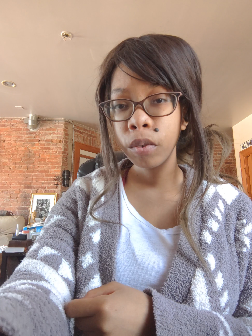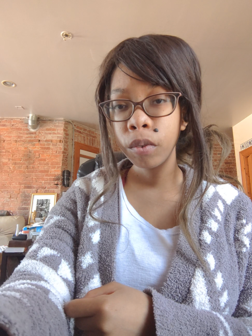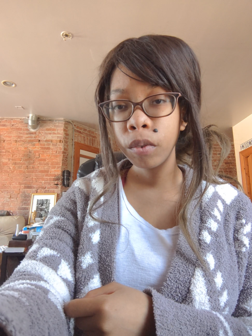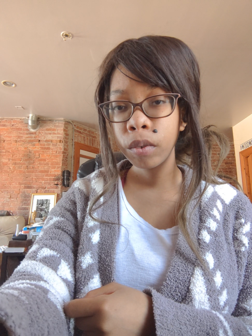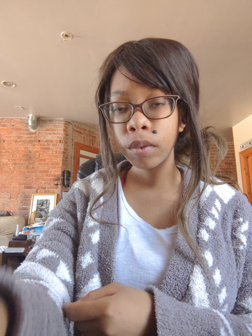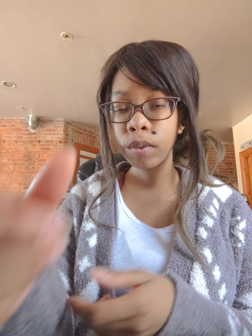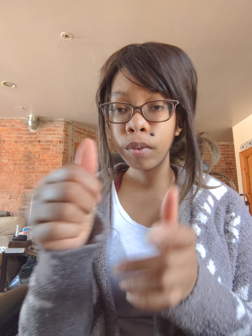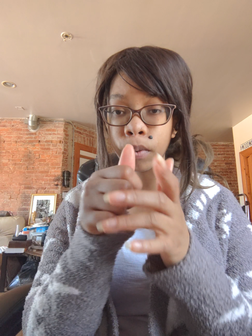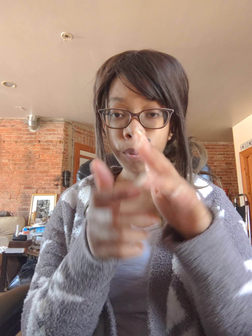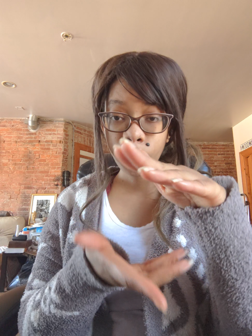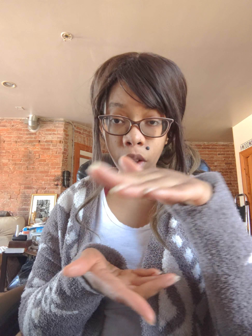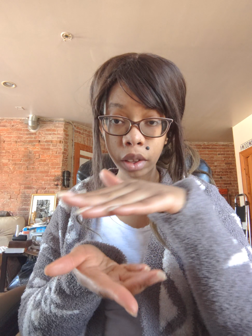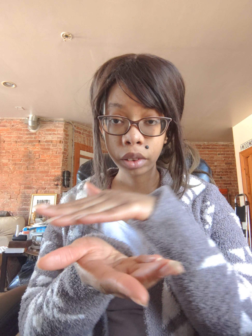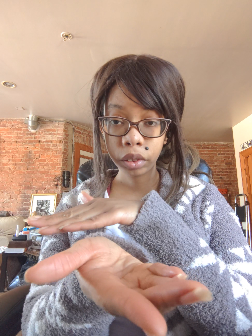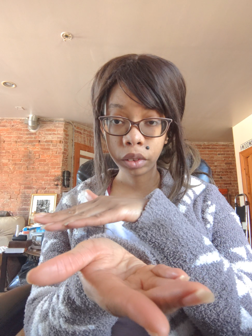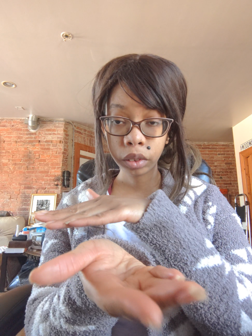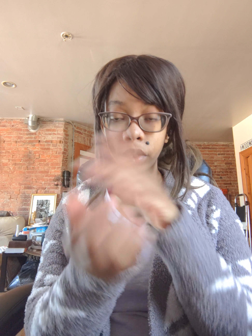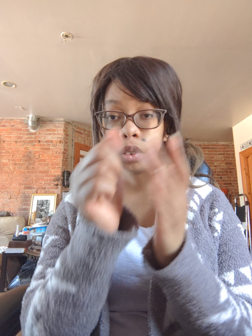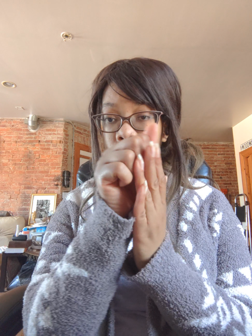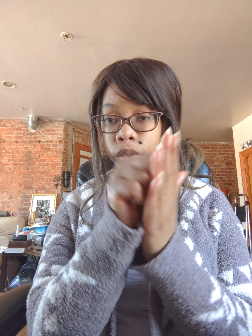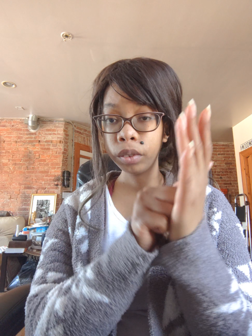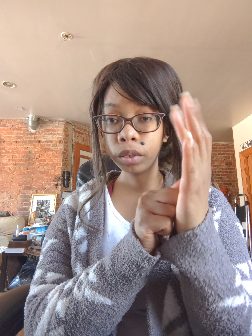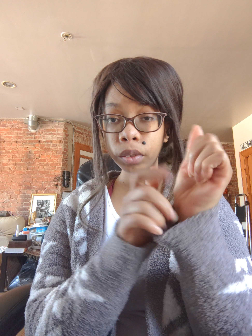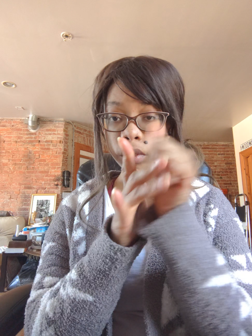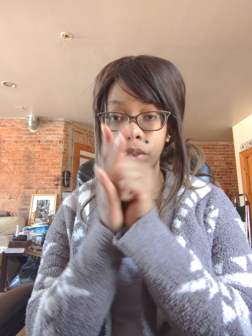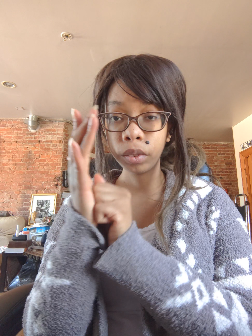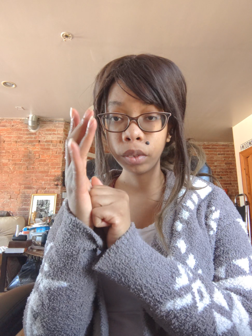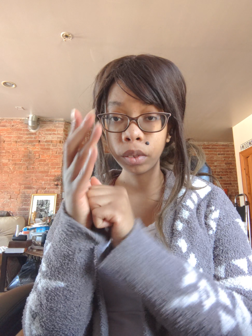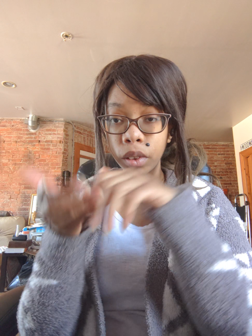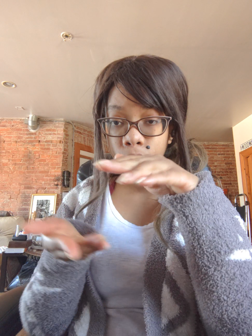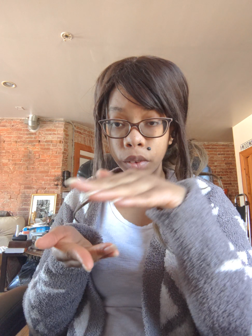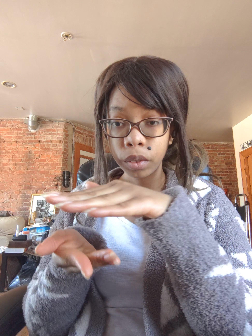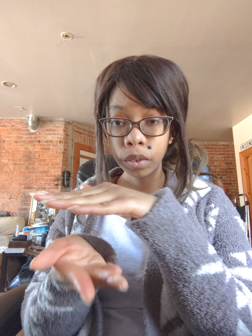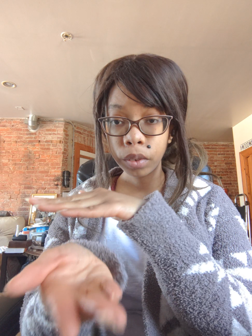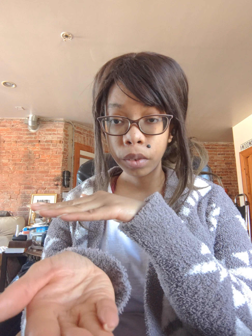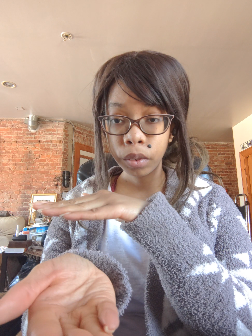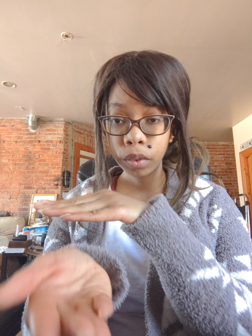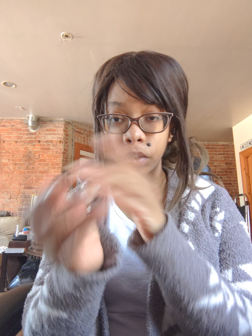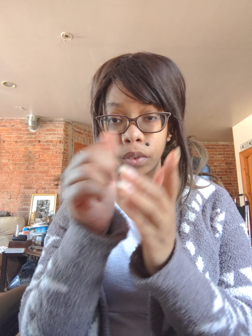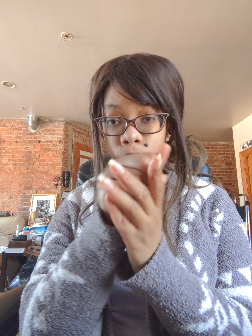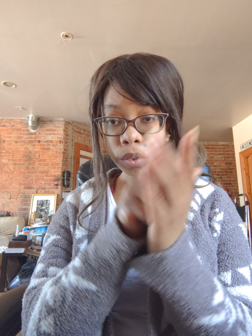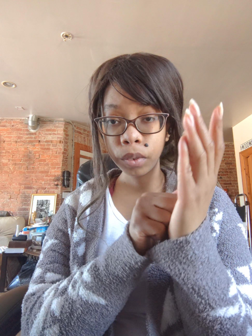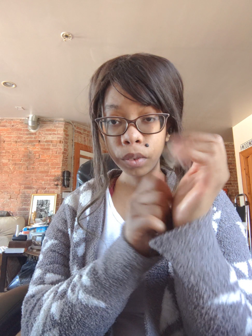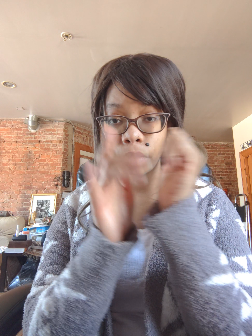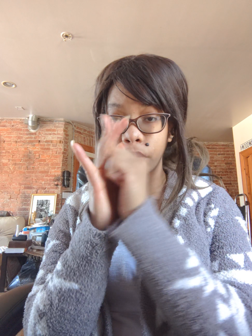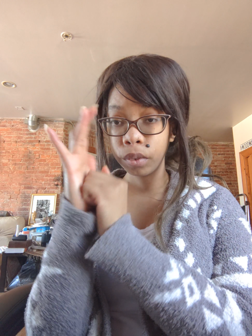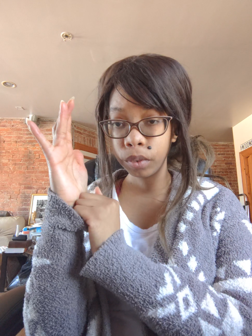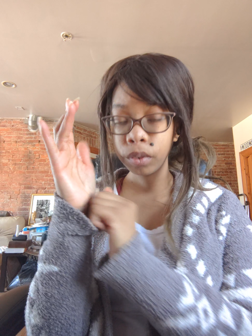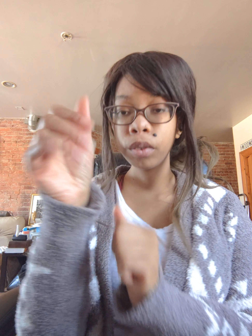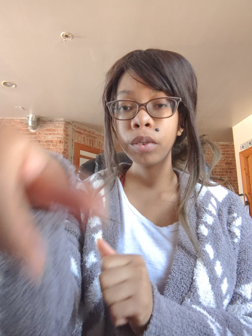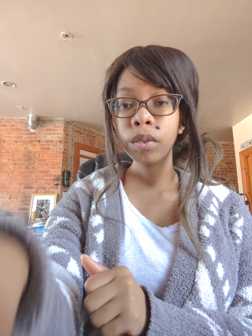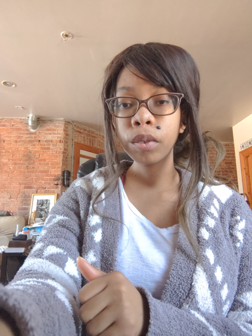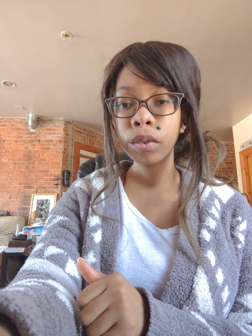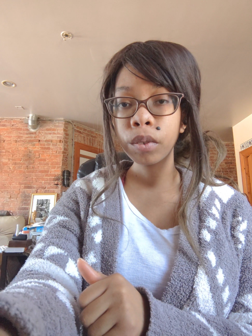mitten